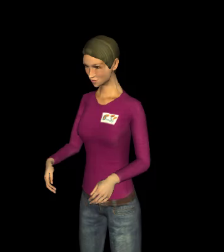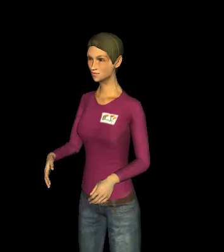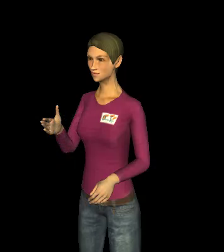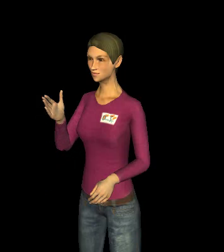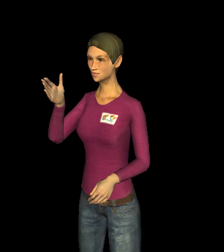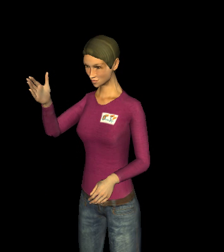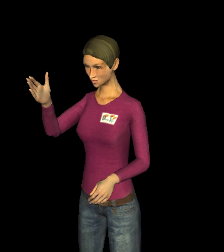مستقبل